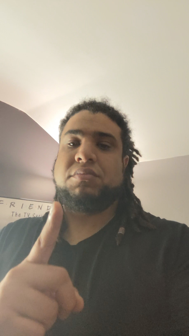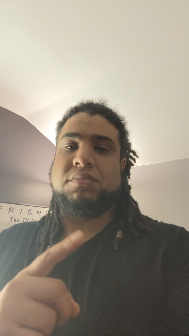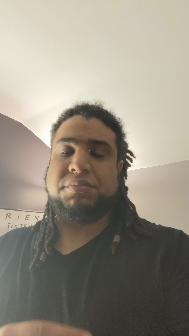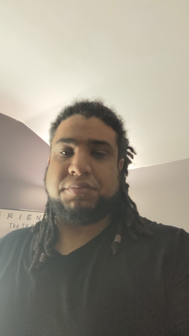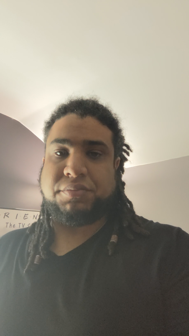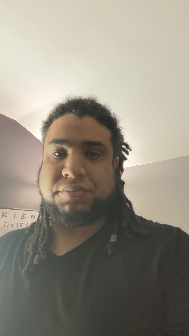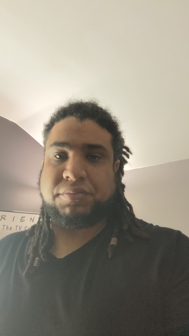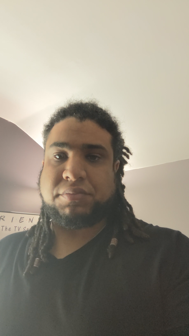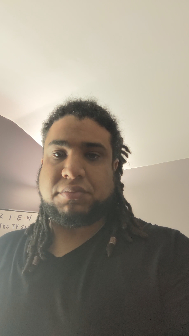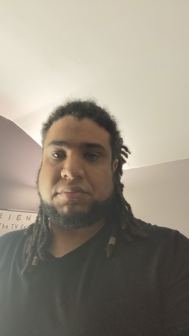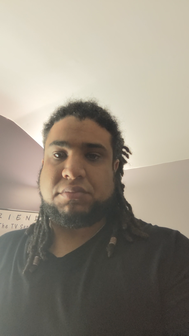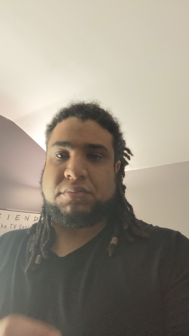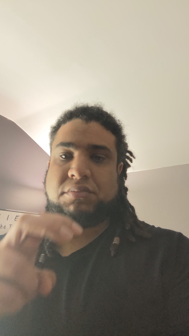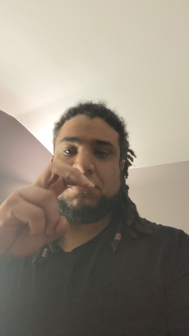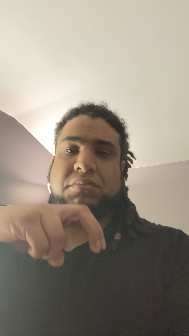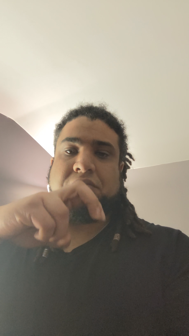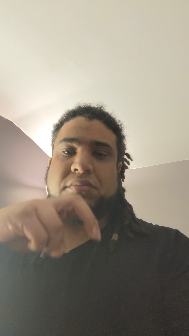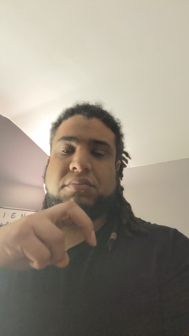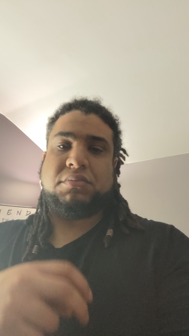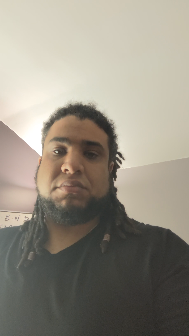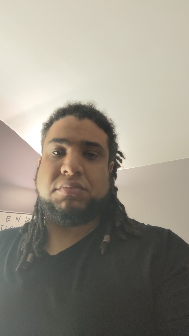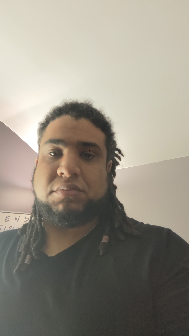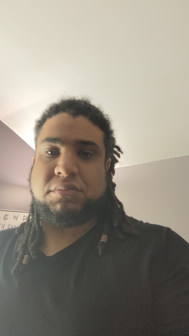potato